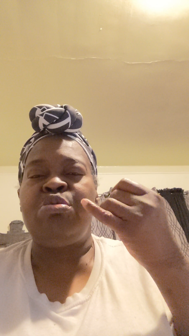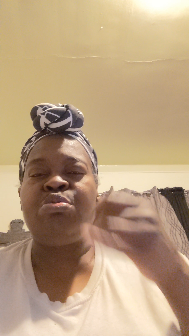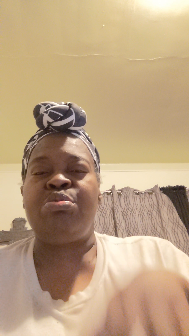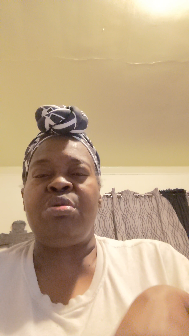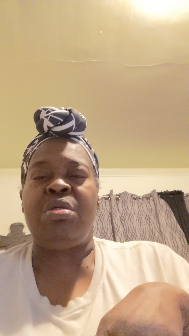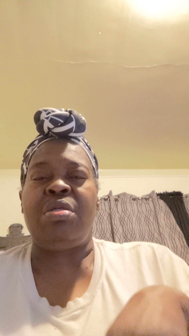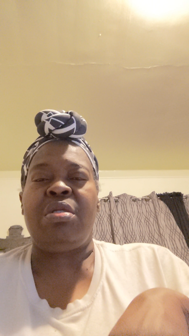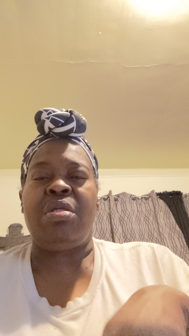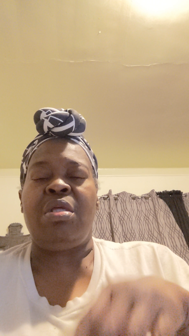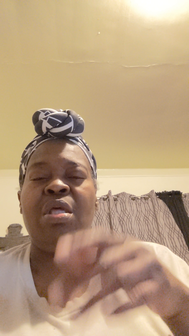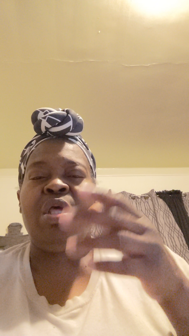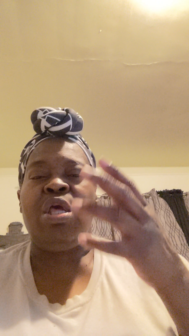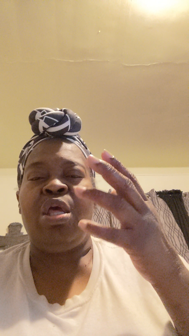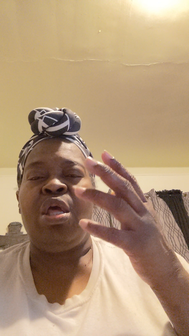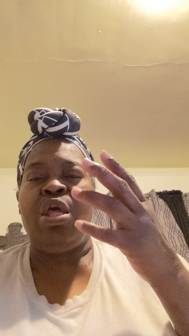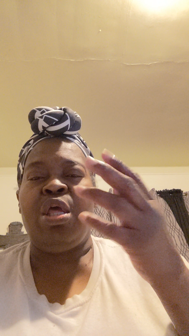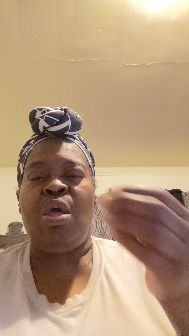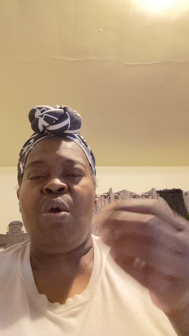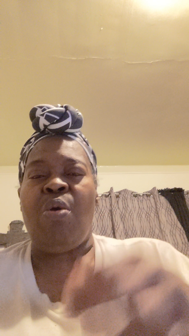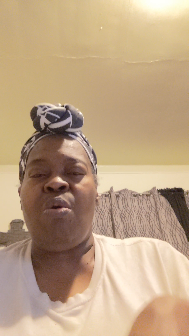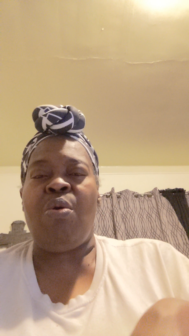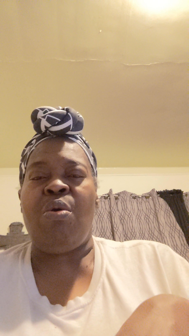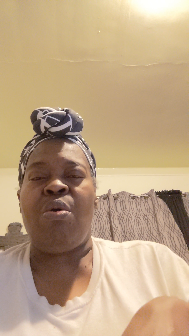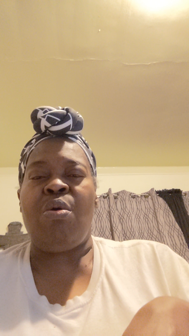got to